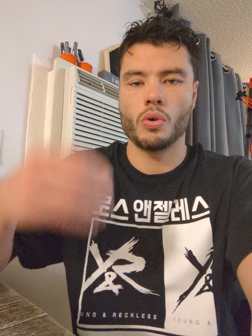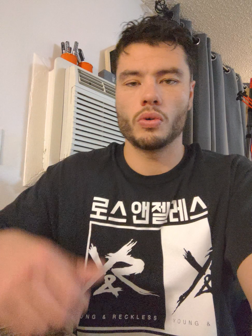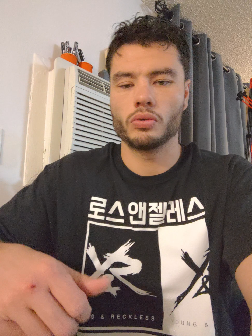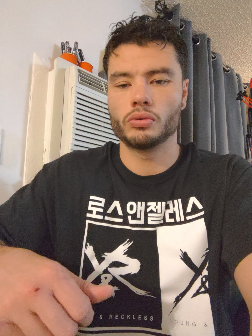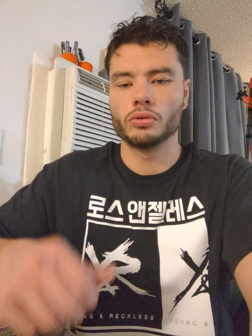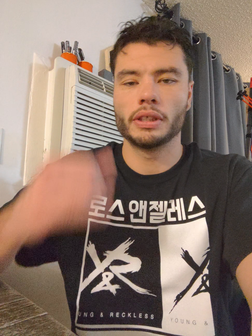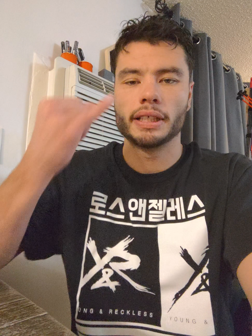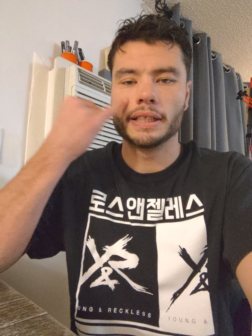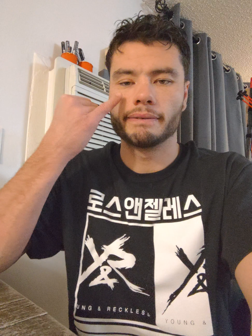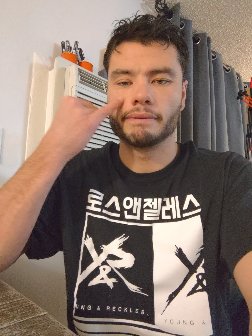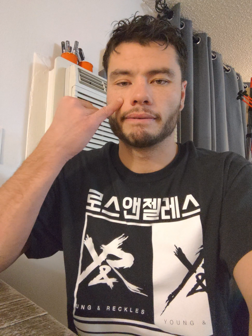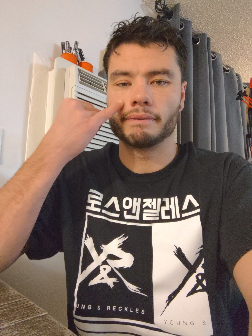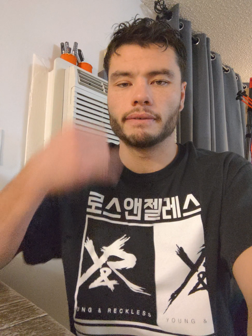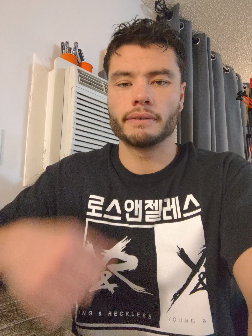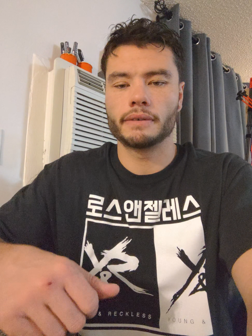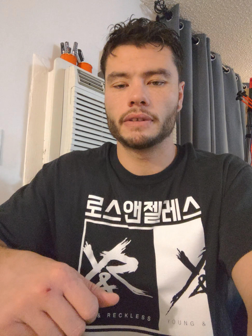if